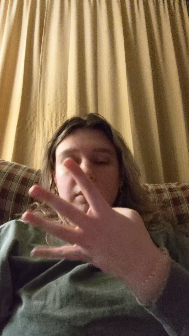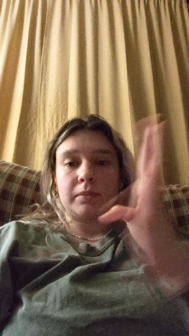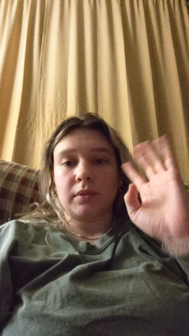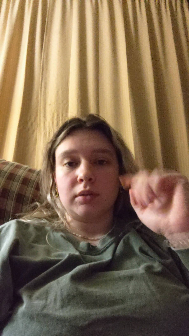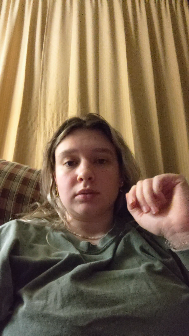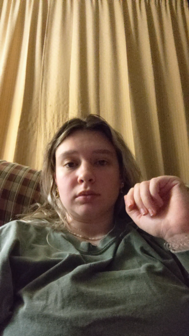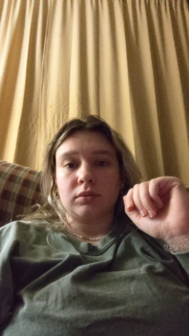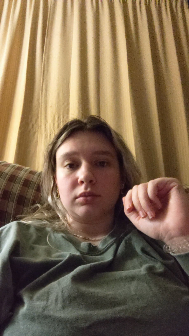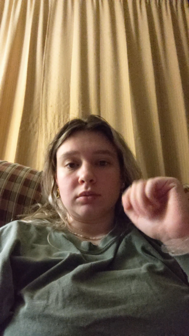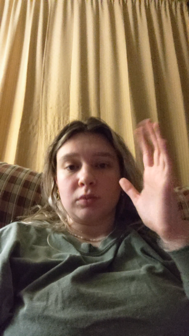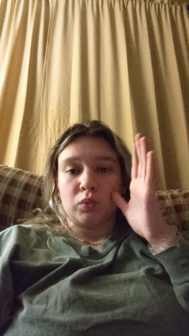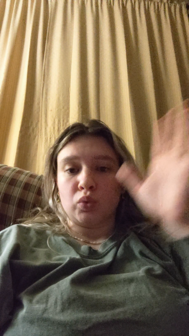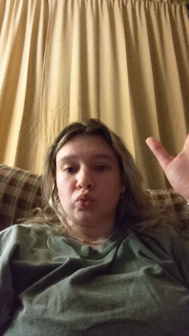moose